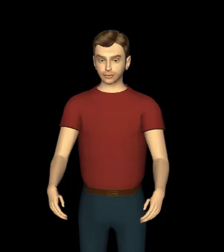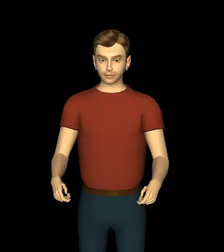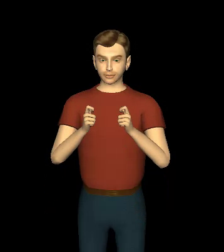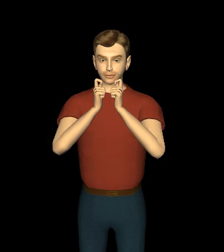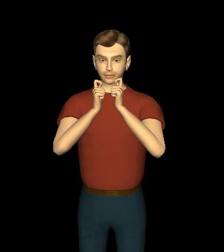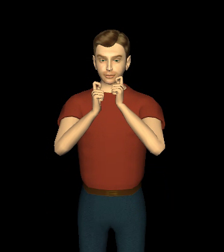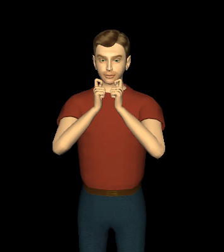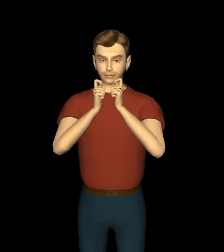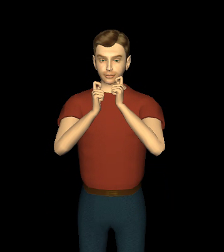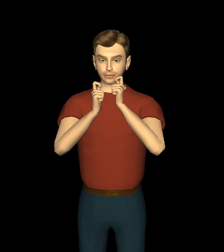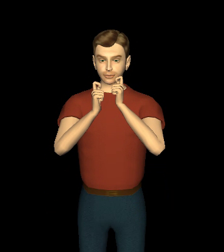يناقش